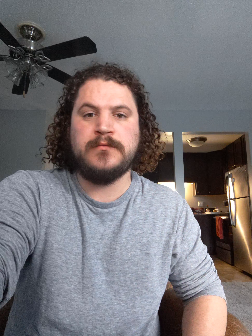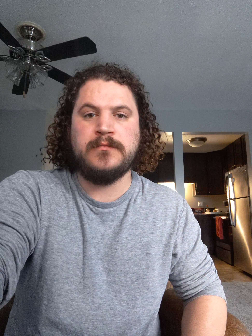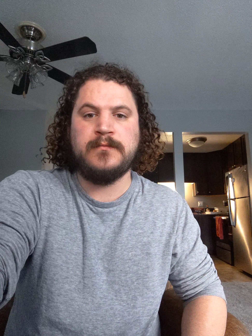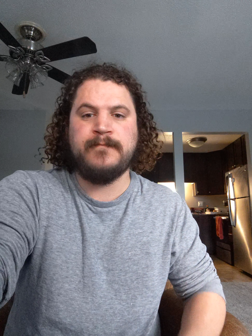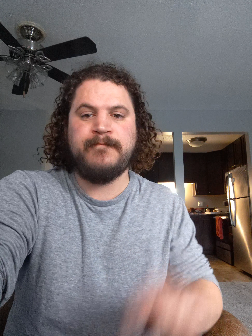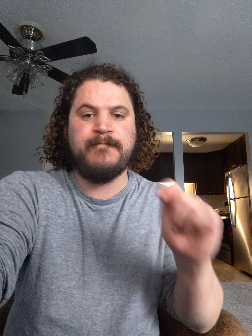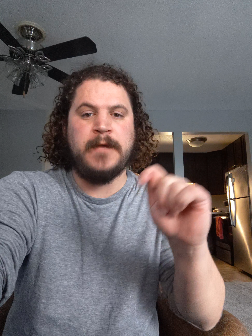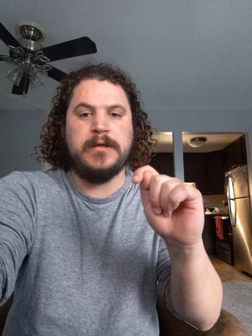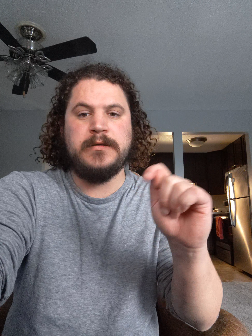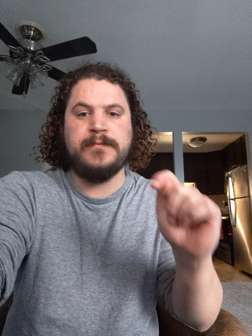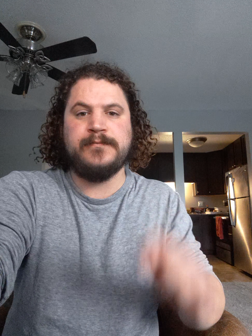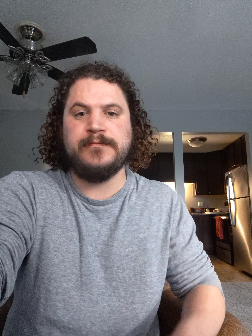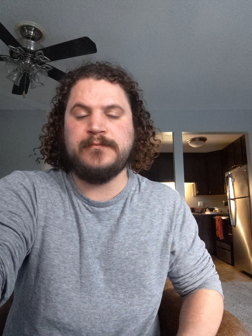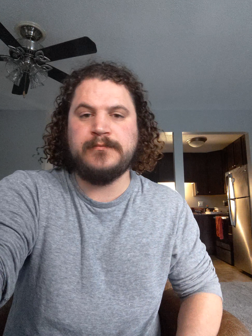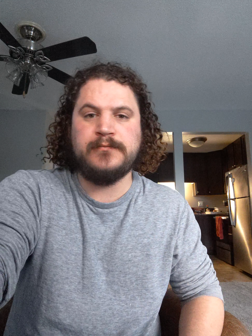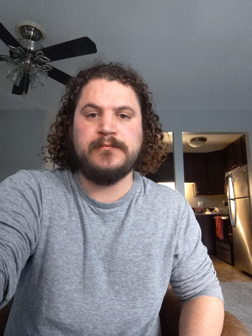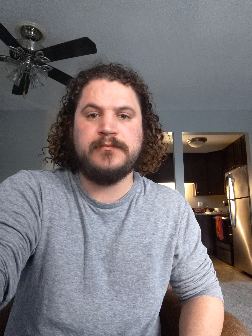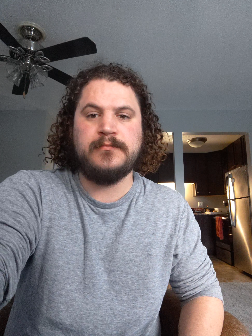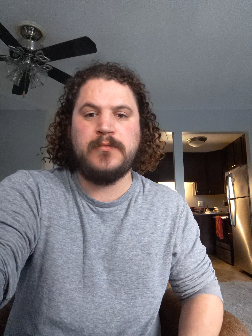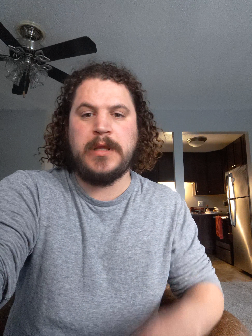potty